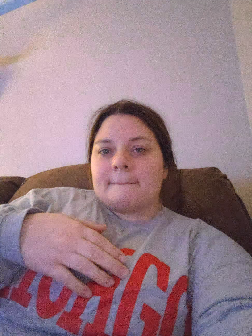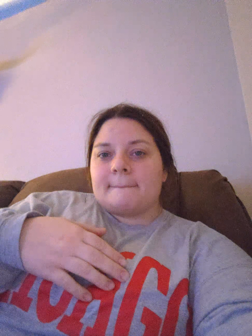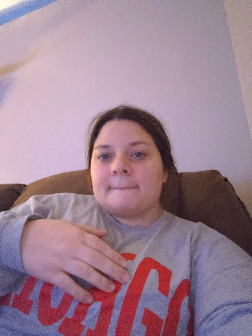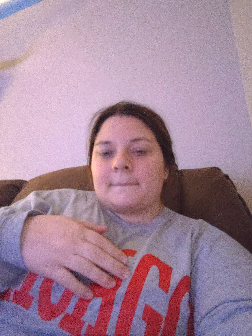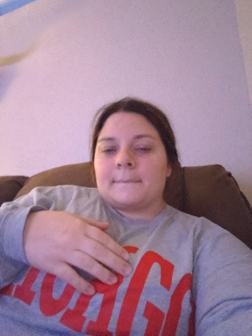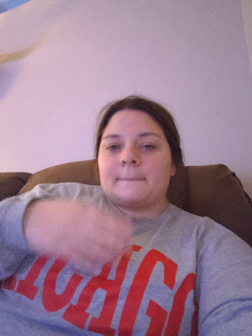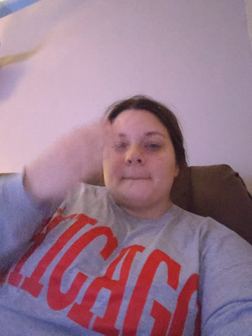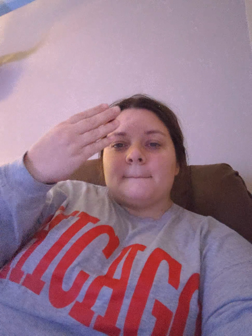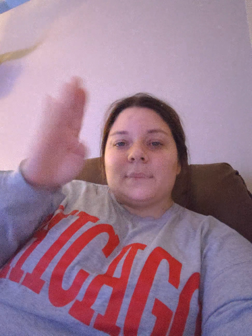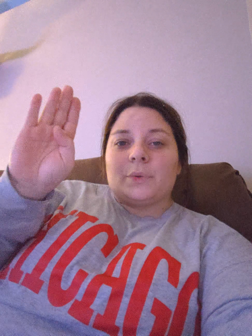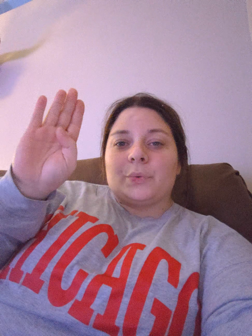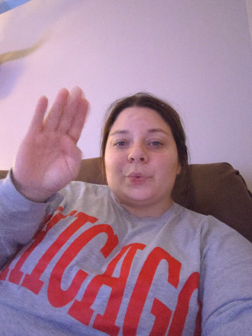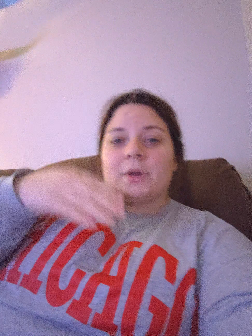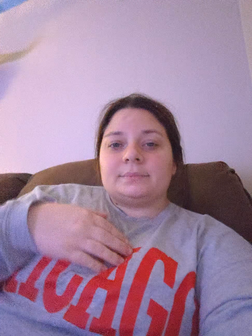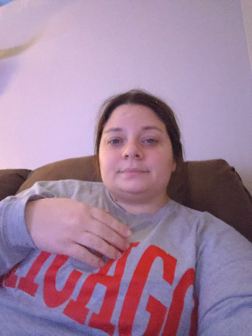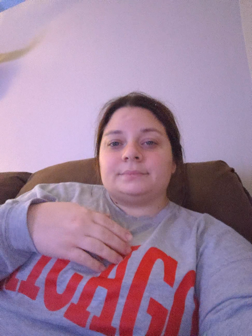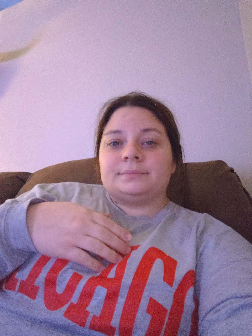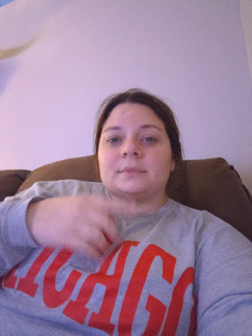blue